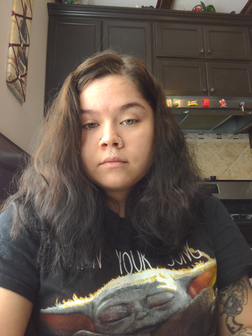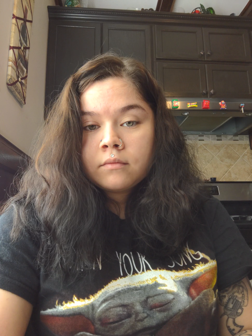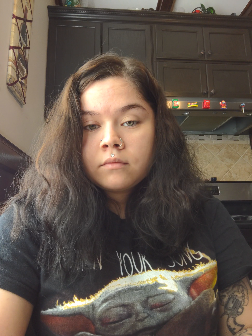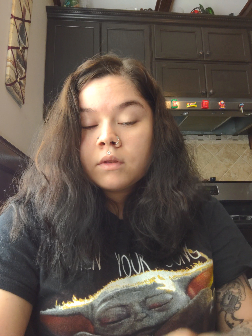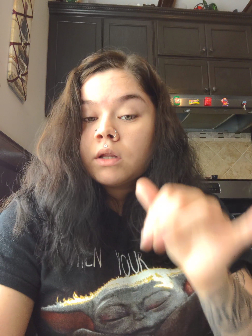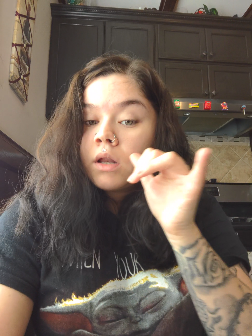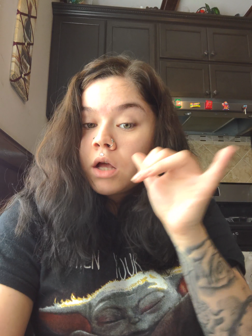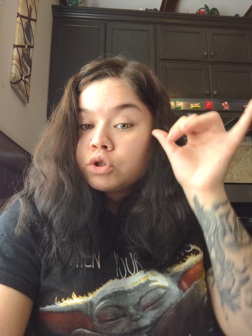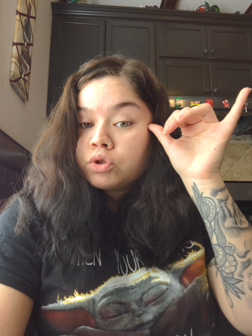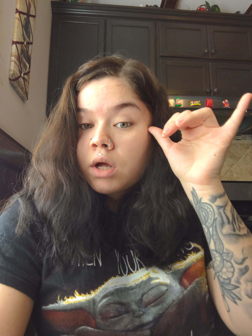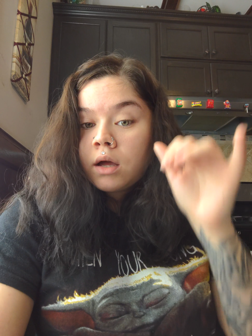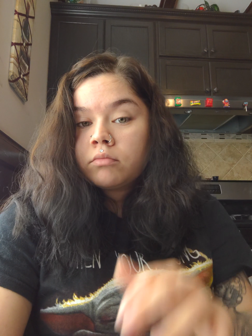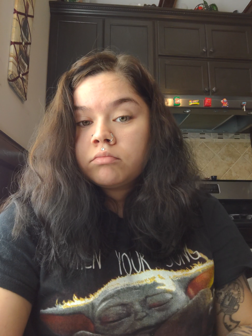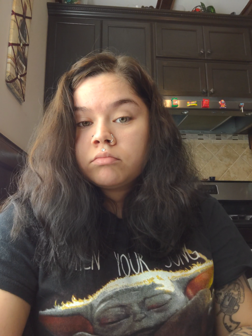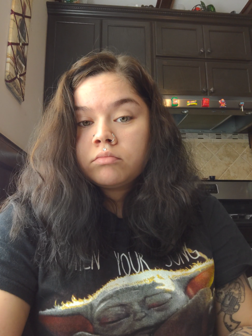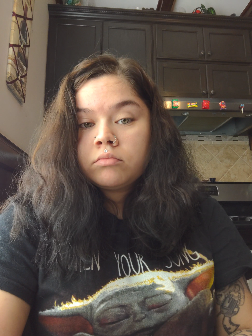yesterday